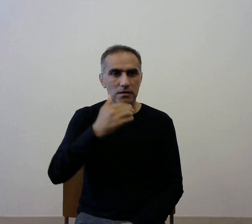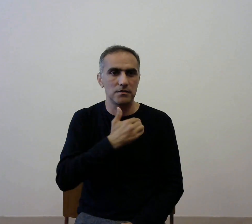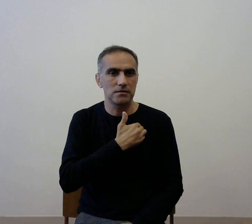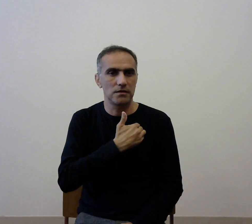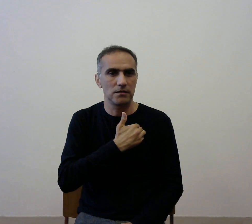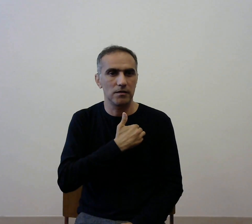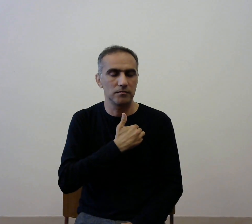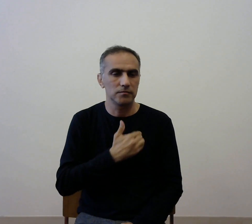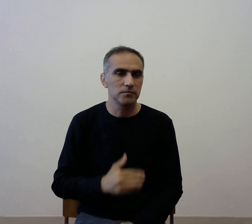istəmək